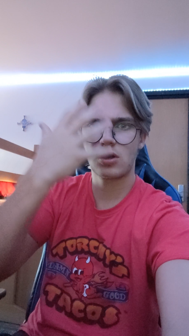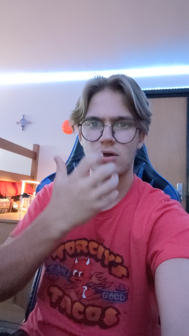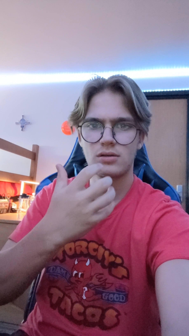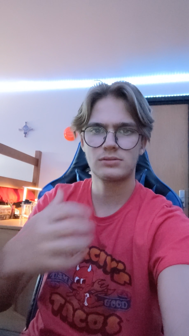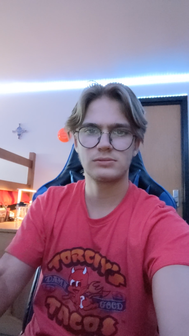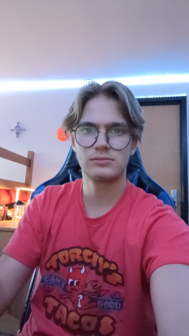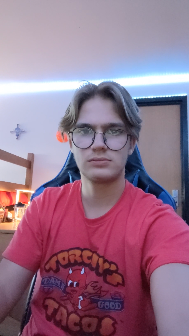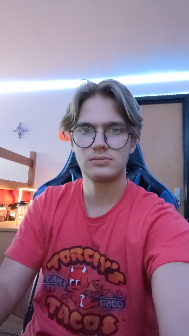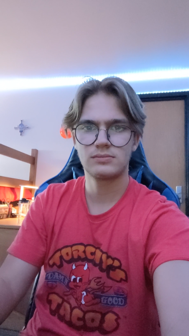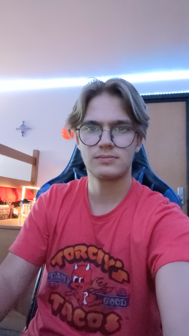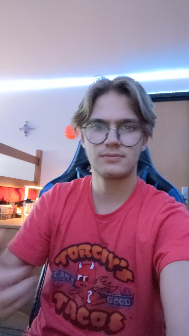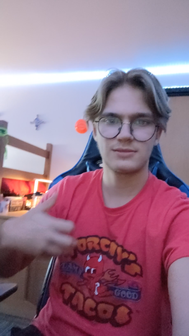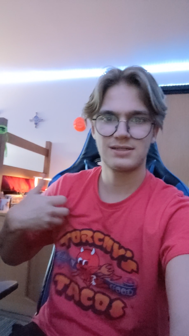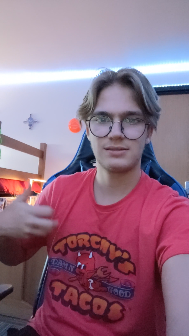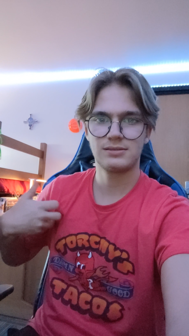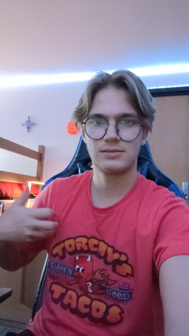monkey